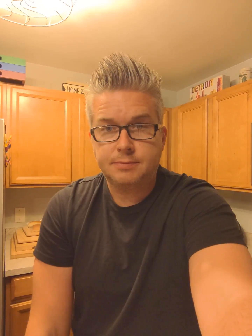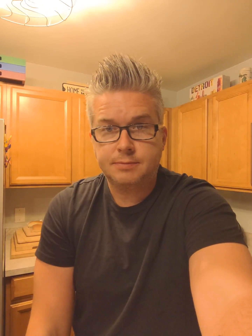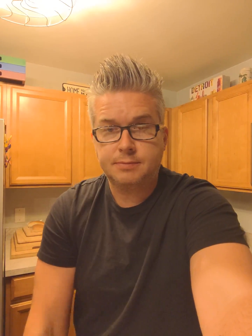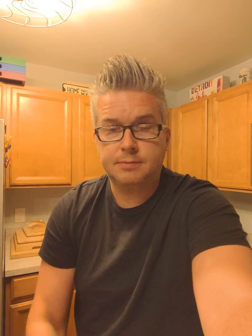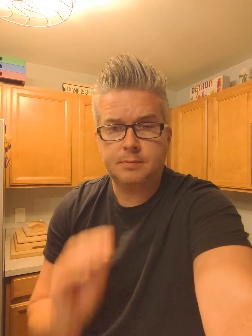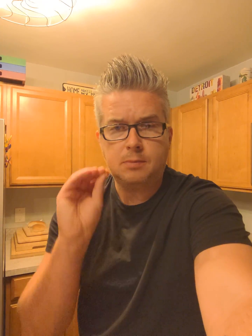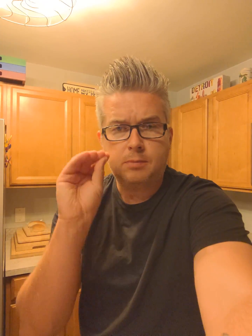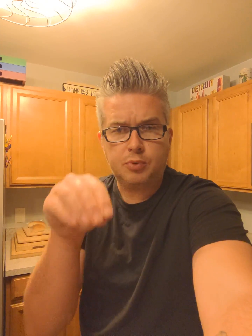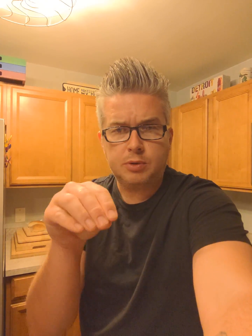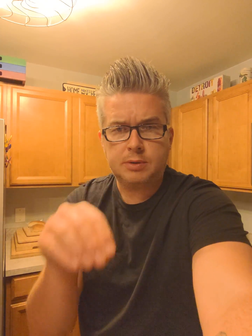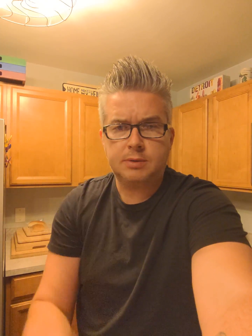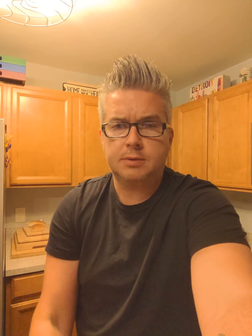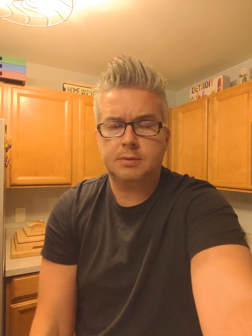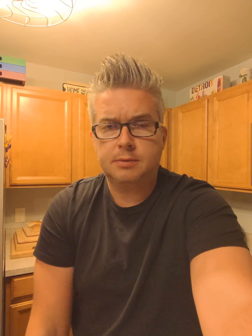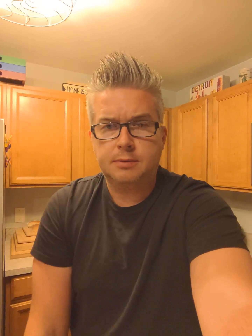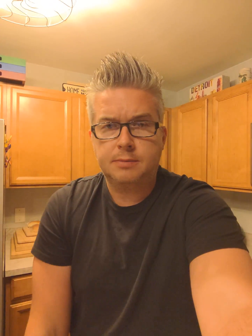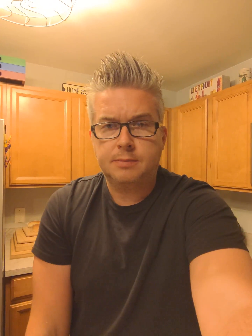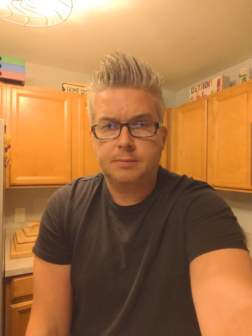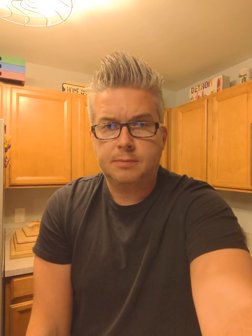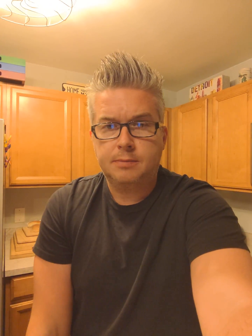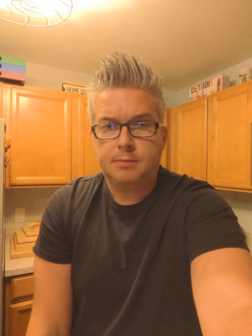put